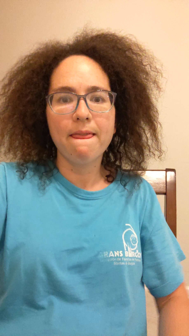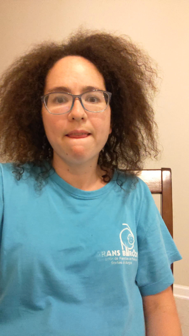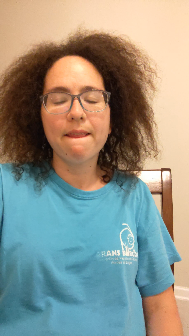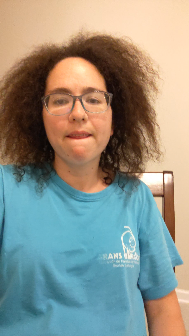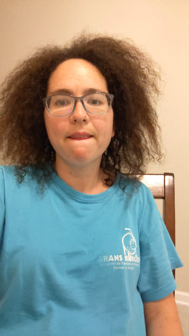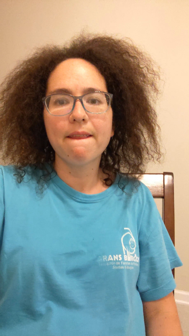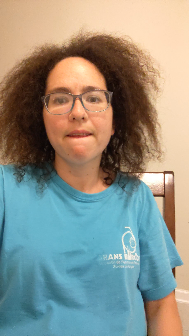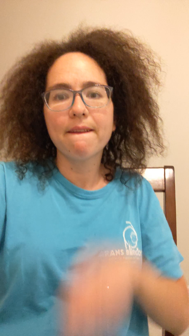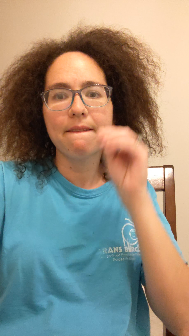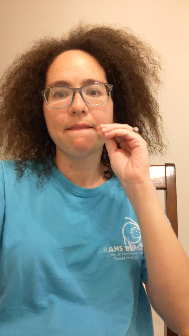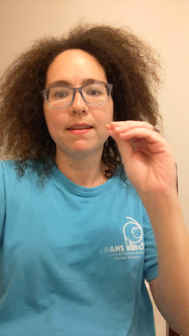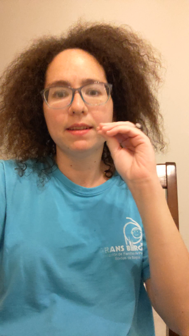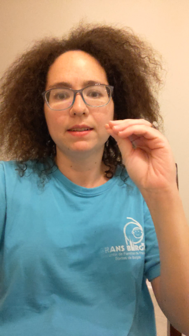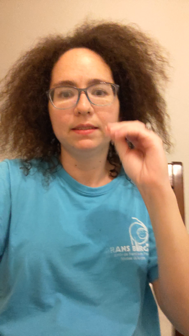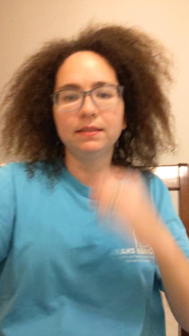fix